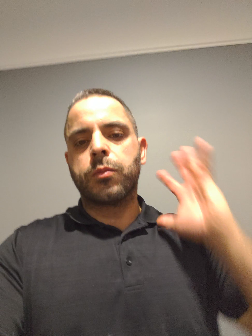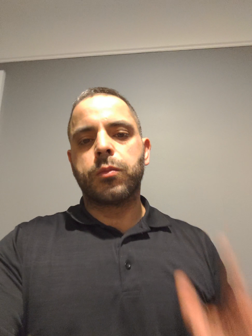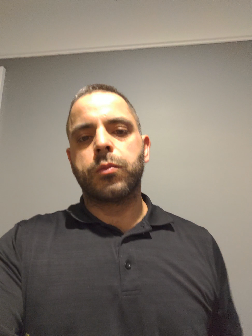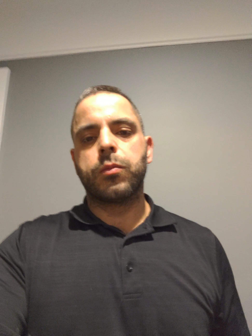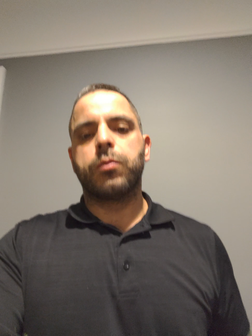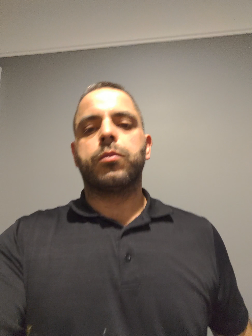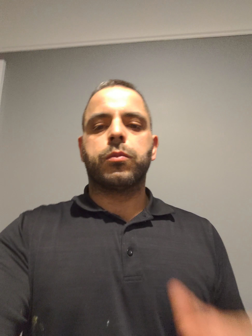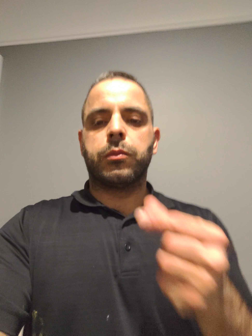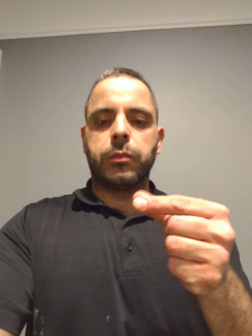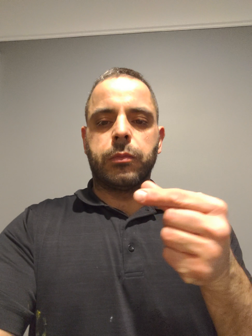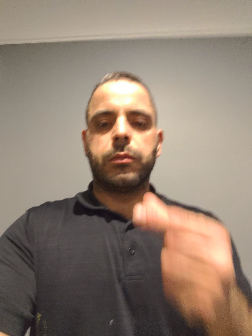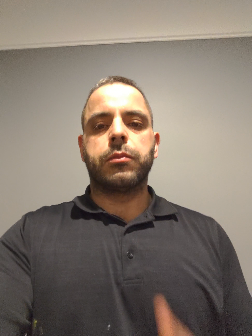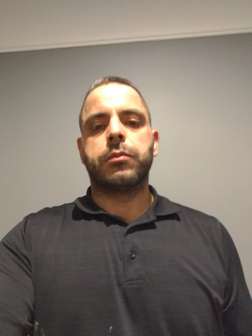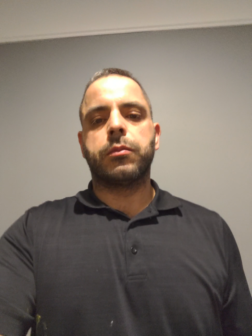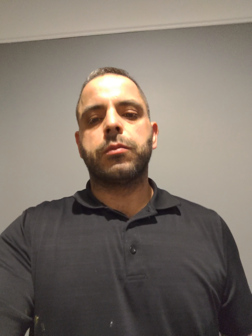green